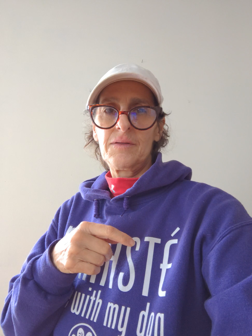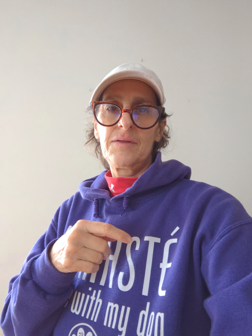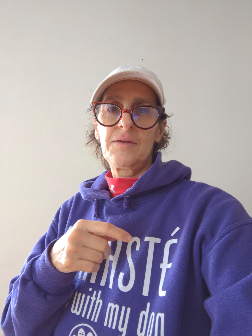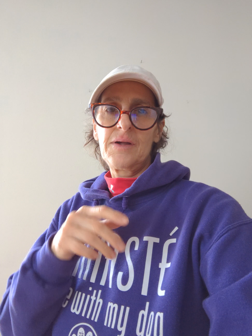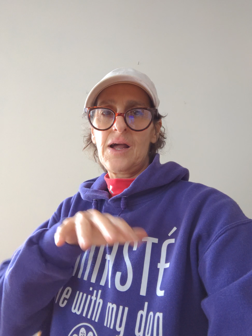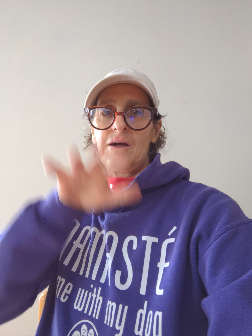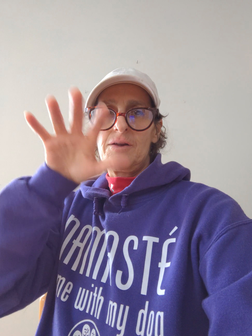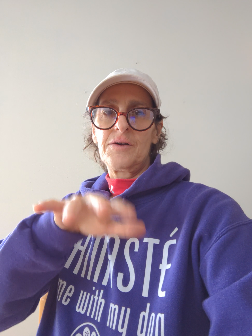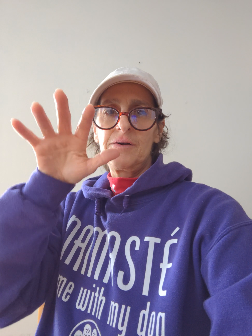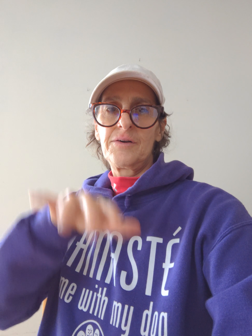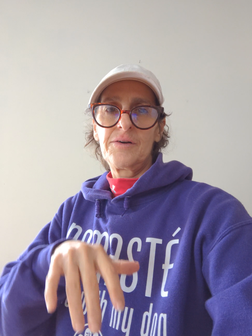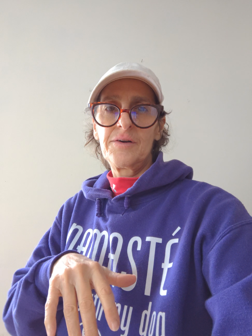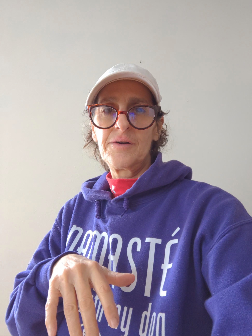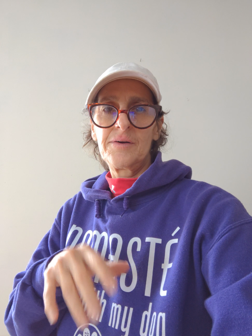alligator